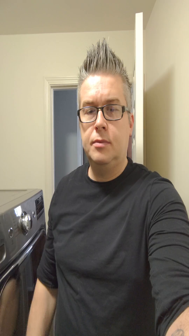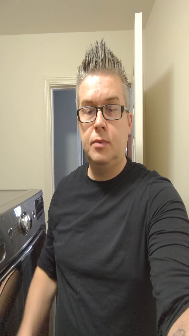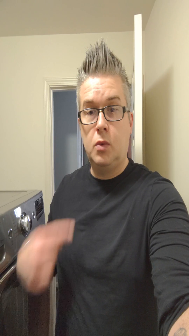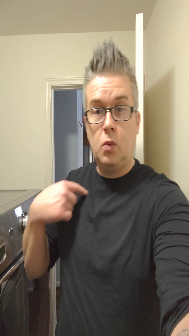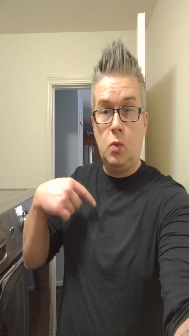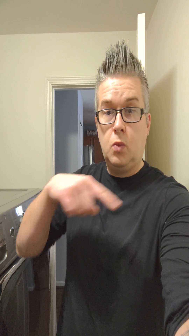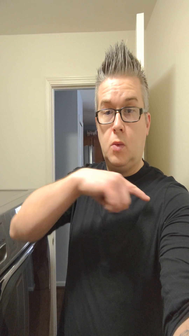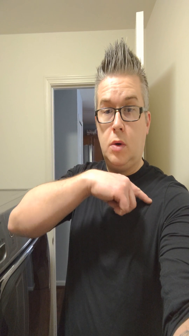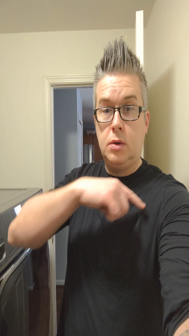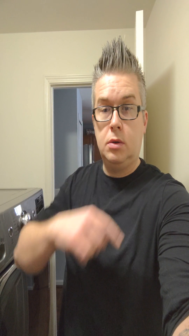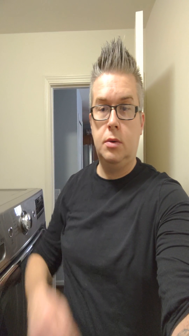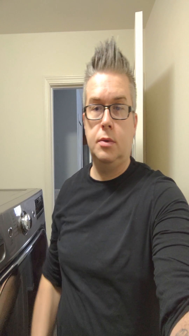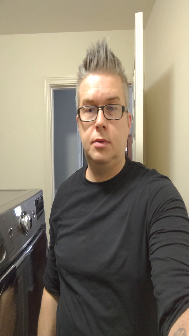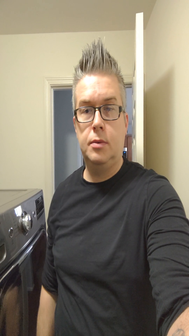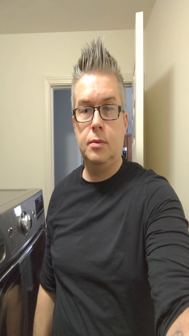we